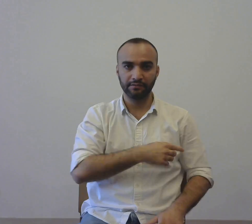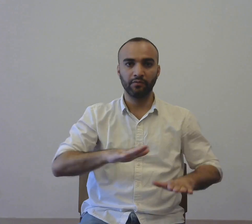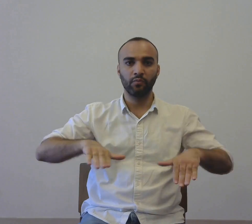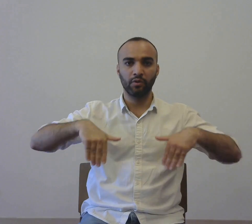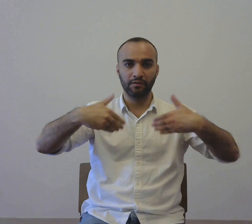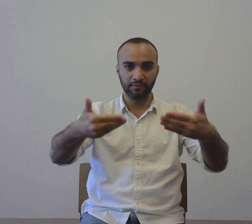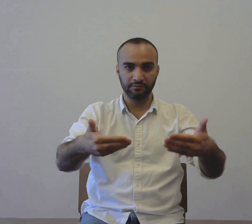müraciət